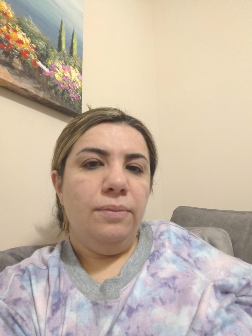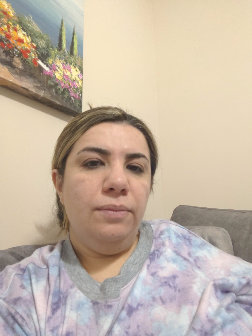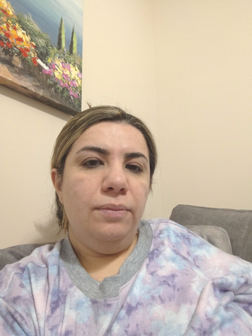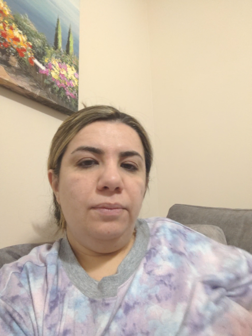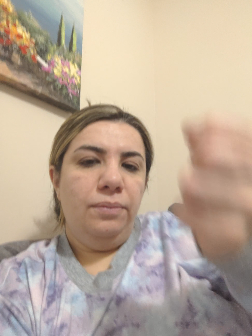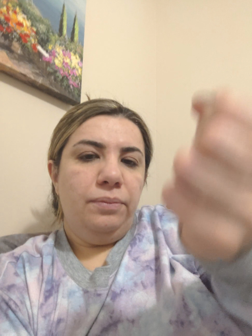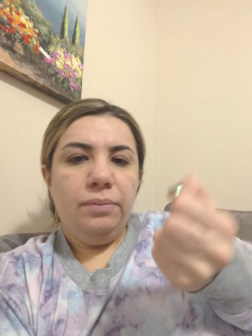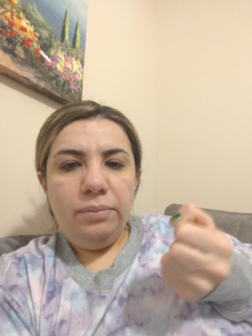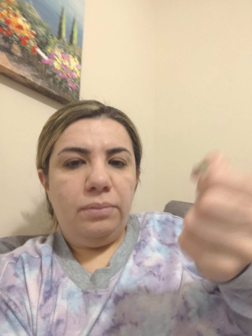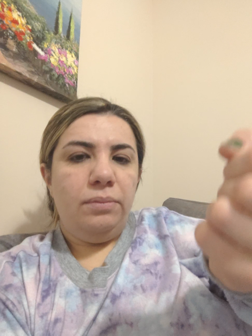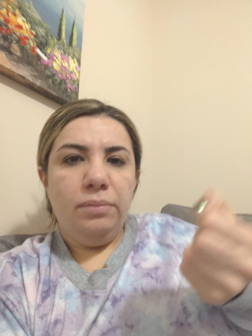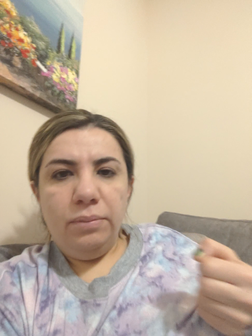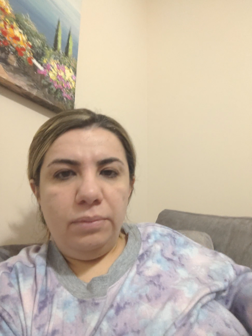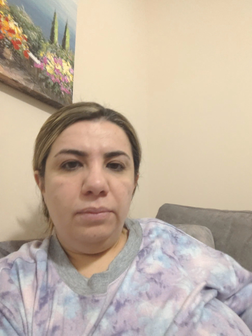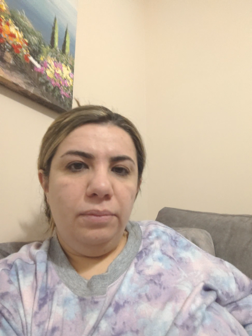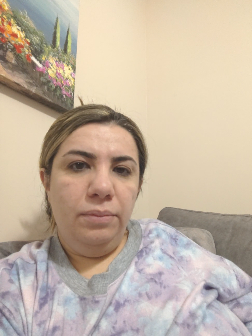drawer